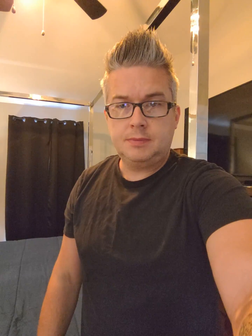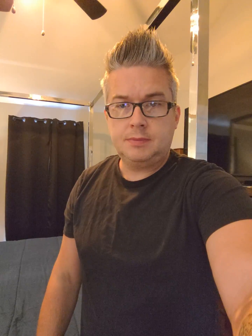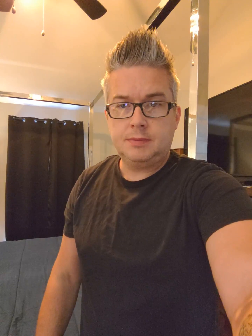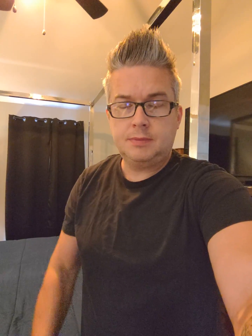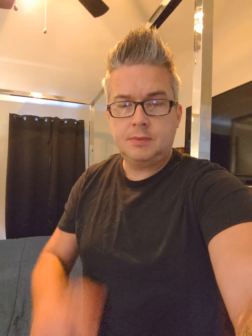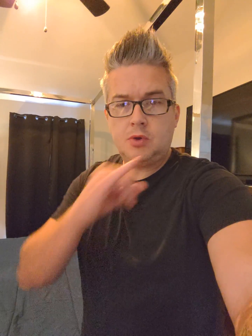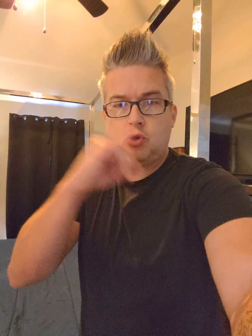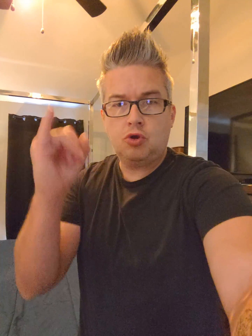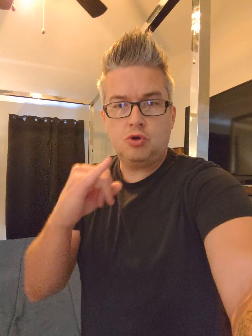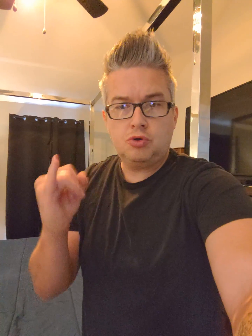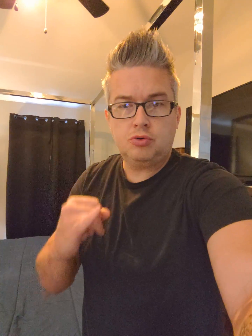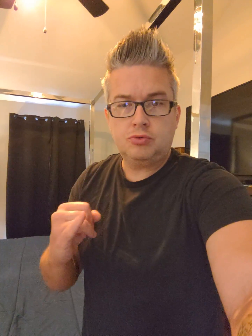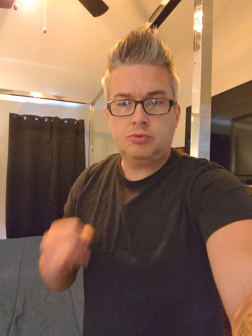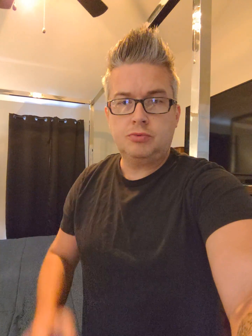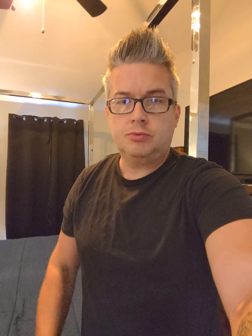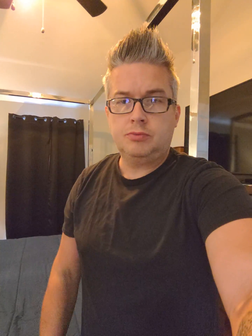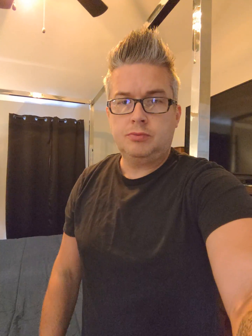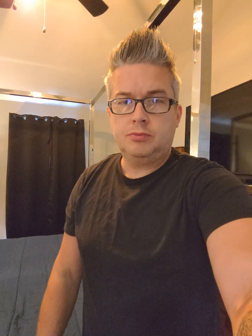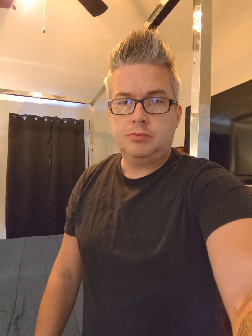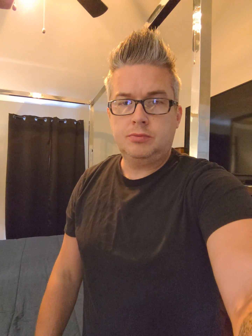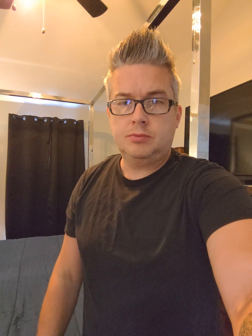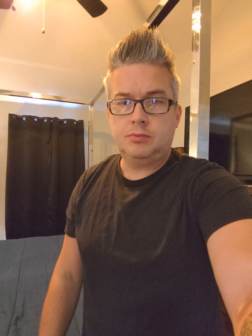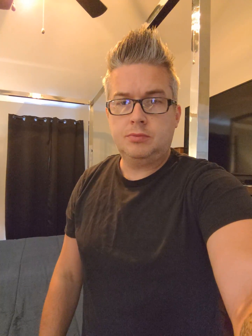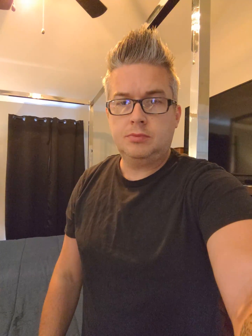draw